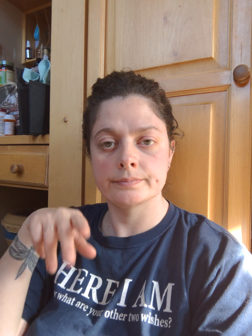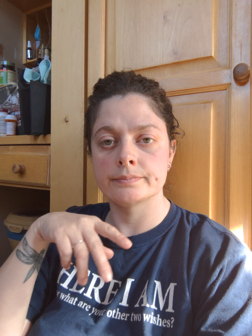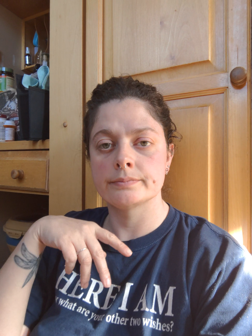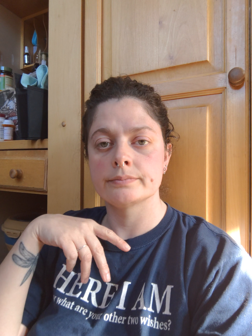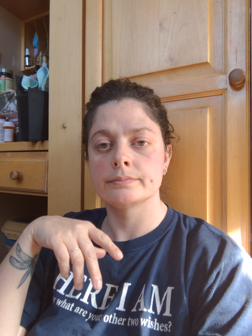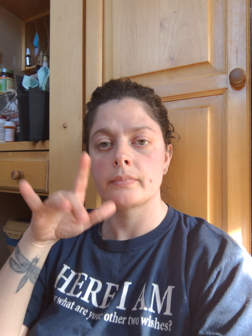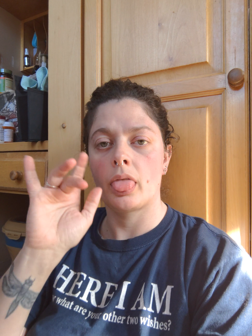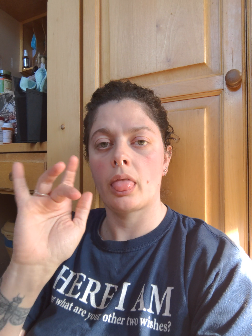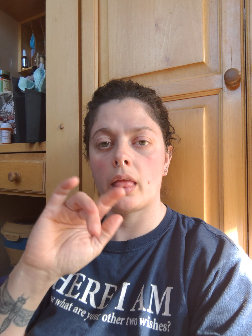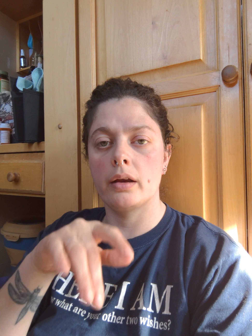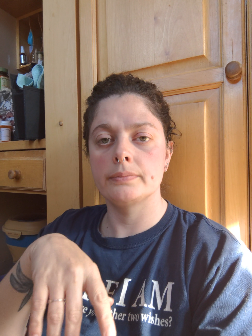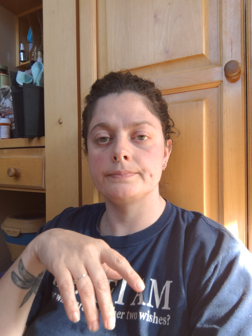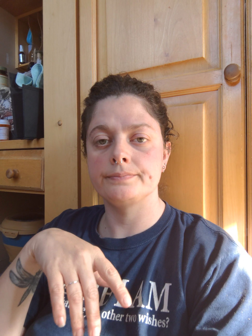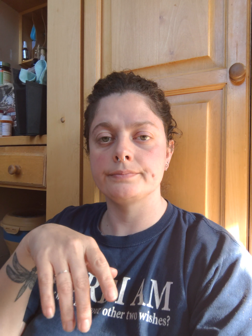yucky